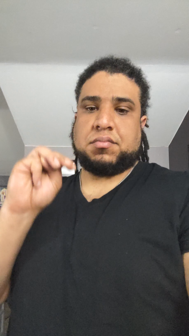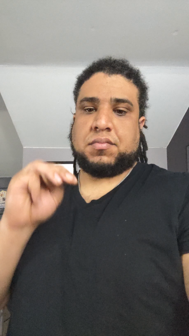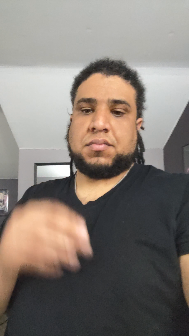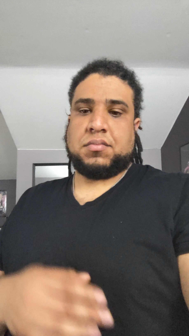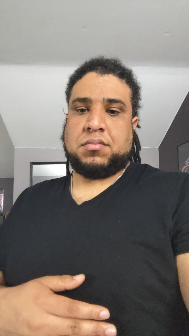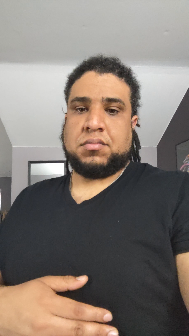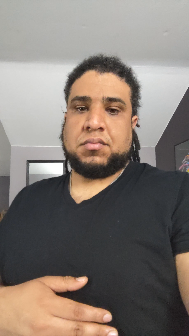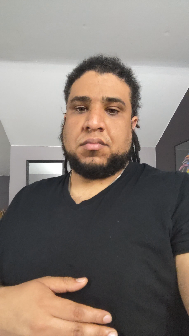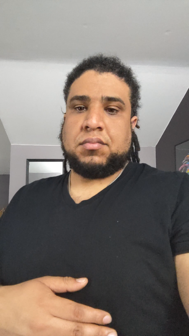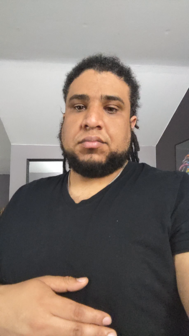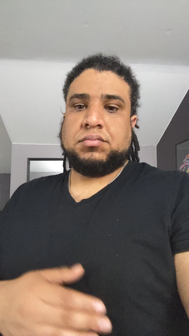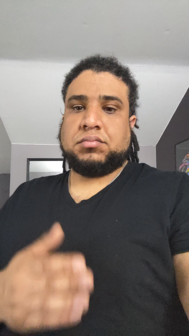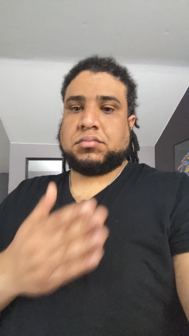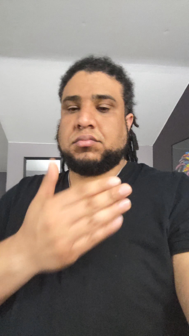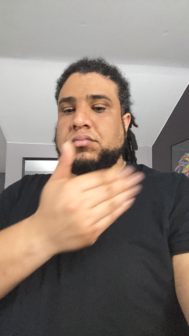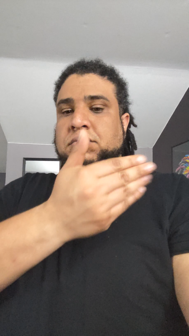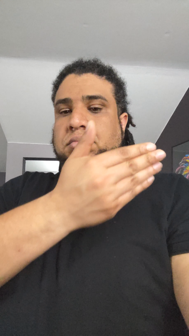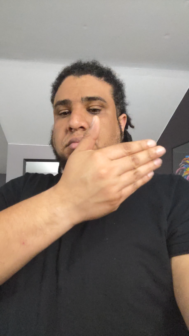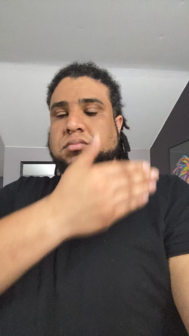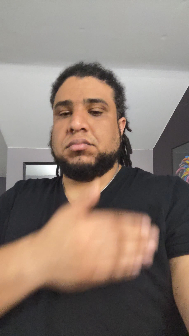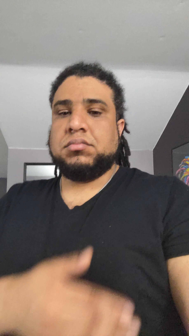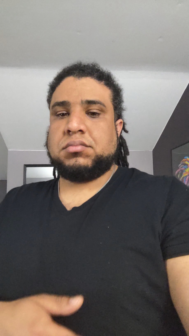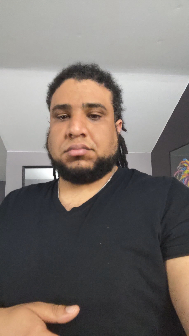butterfly